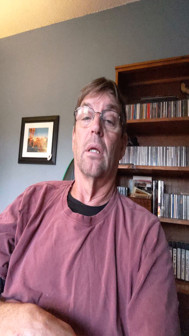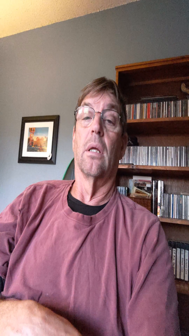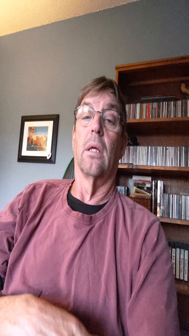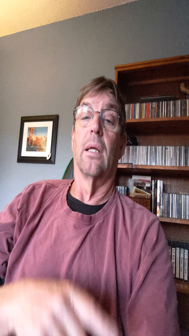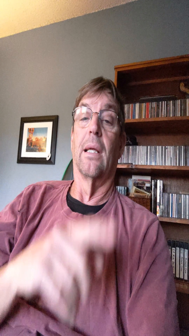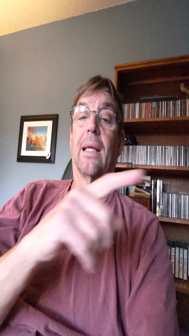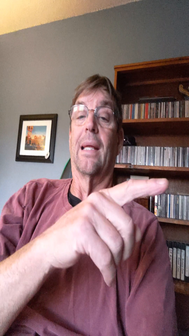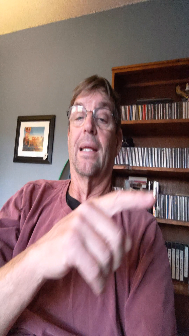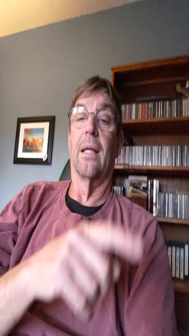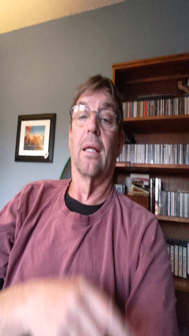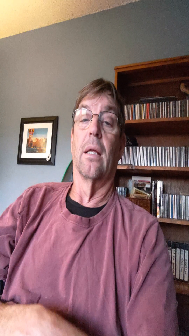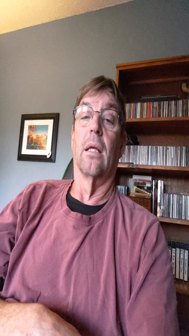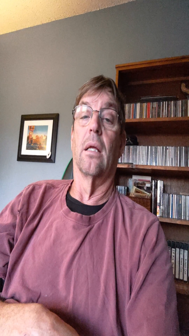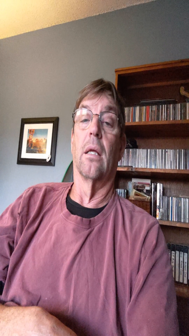he/she/it